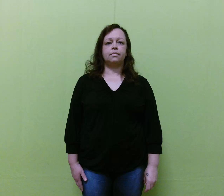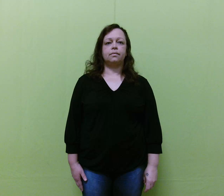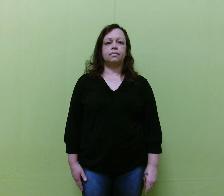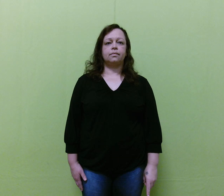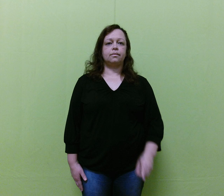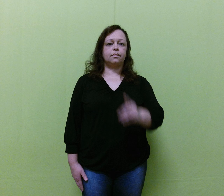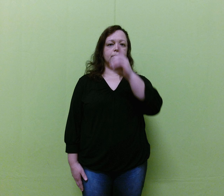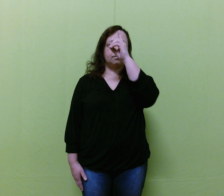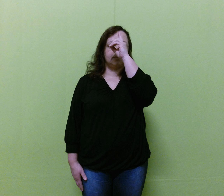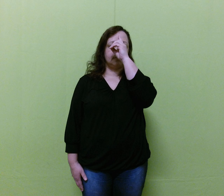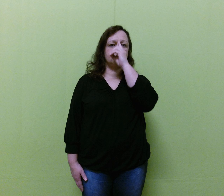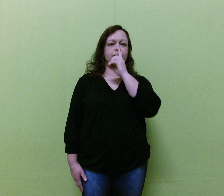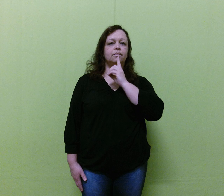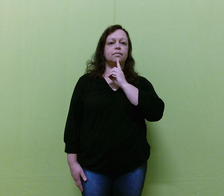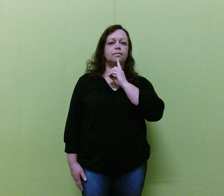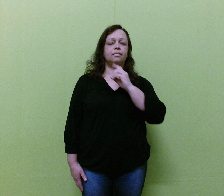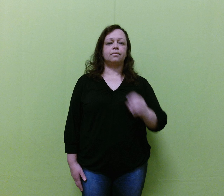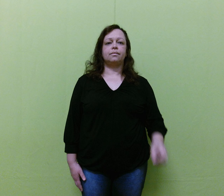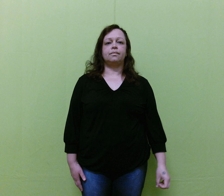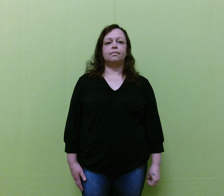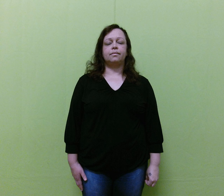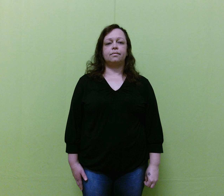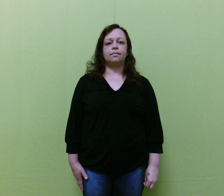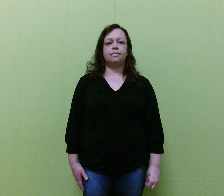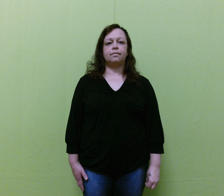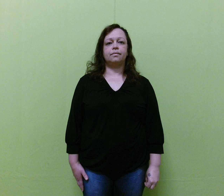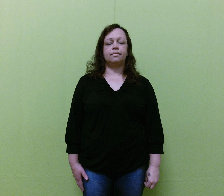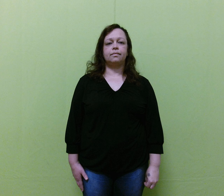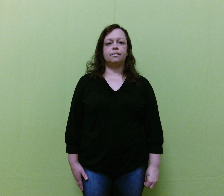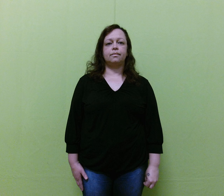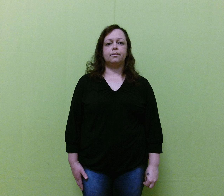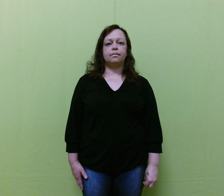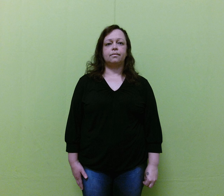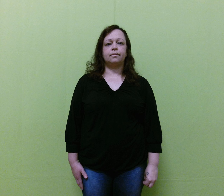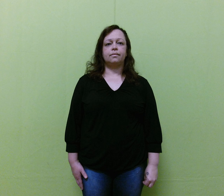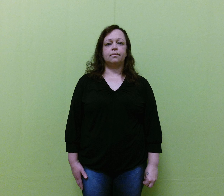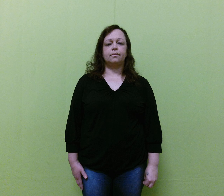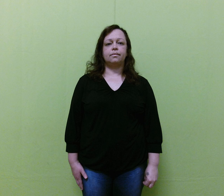amarelo